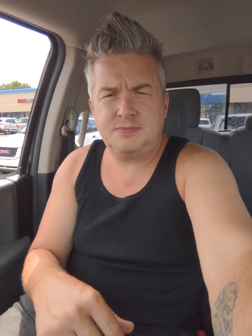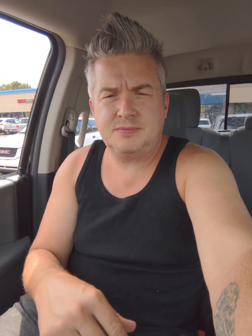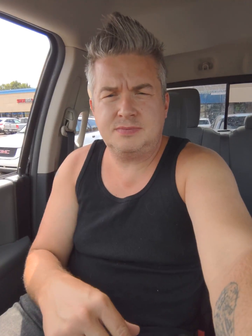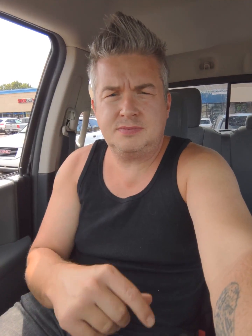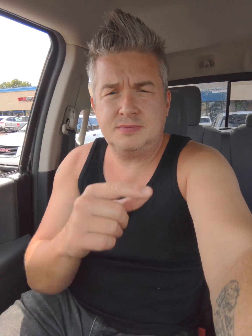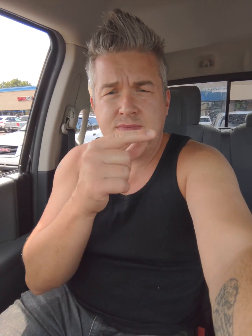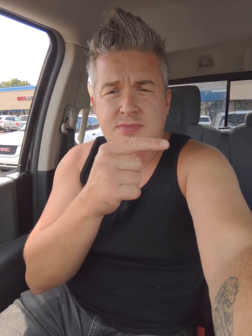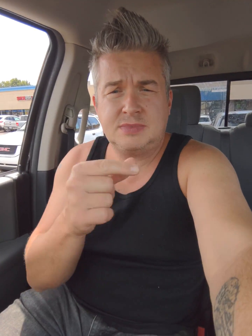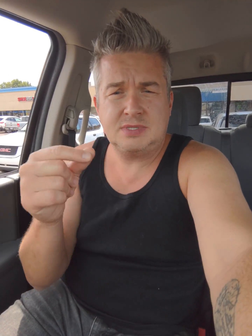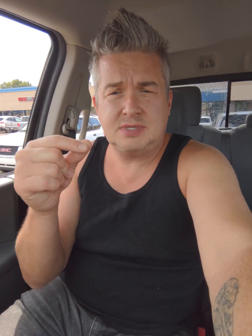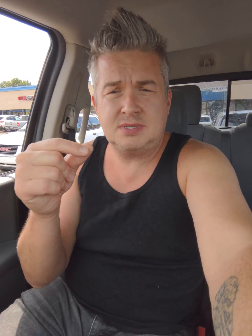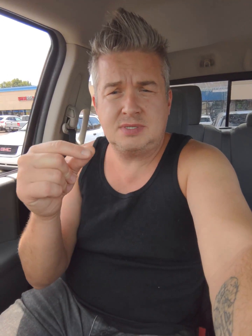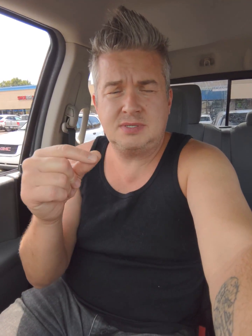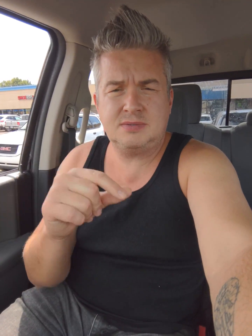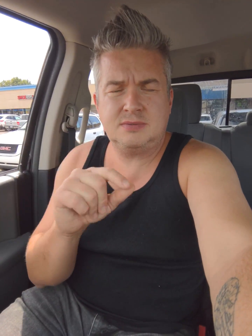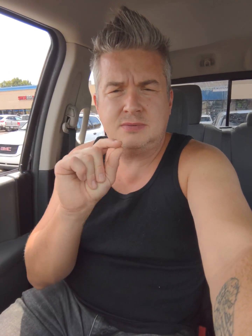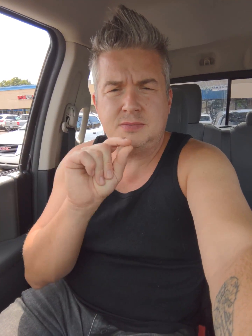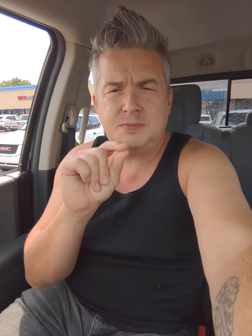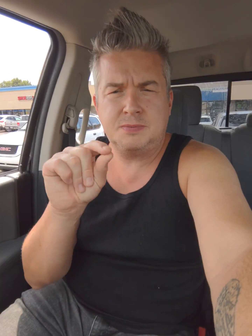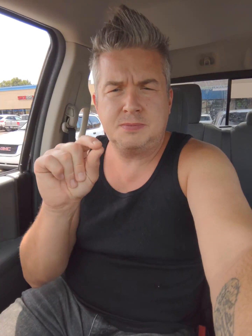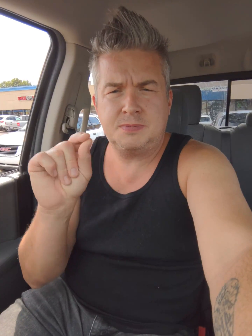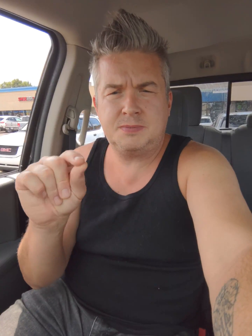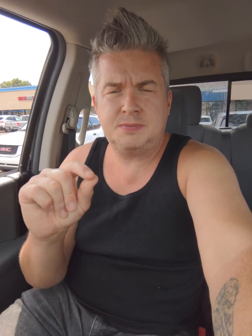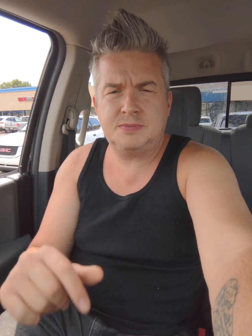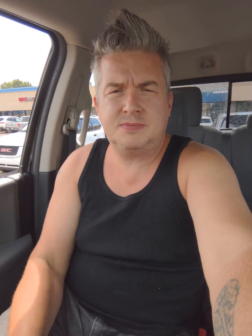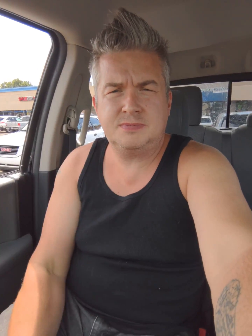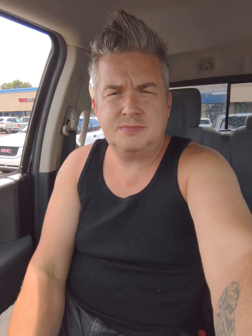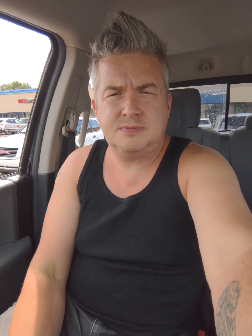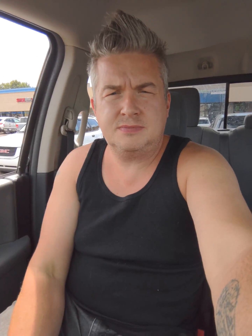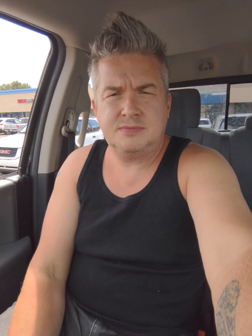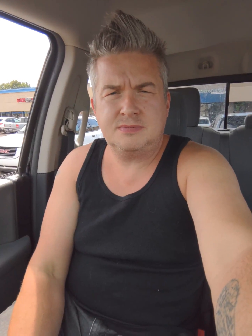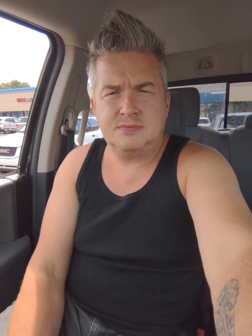peas